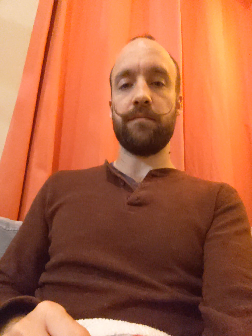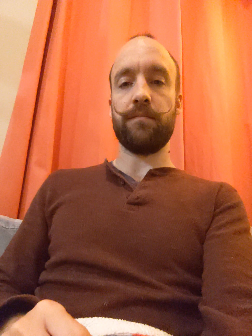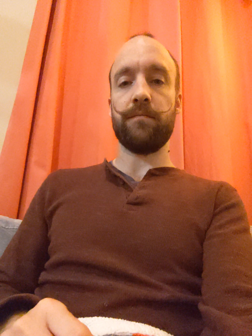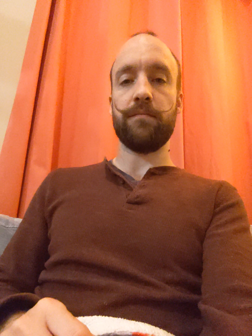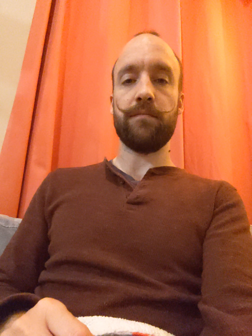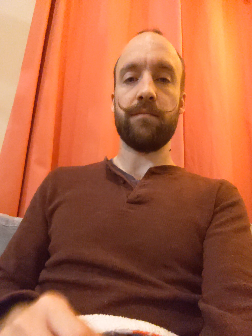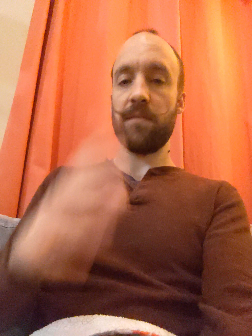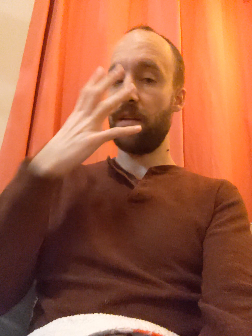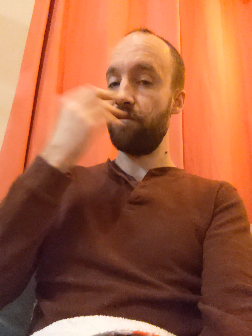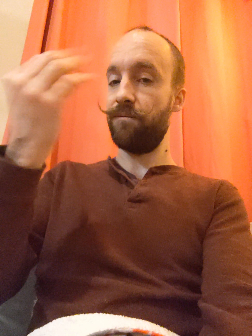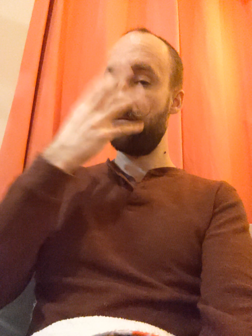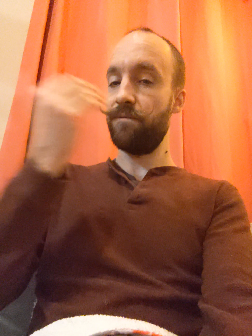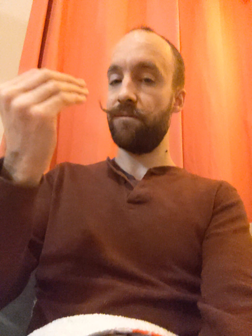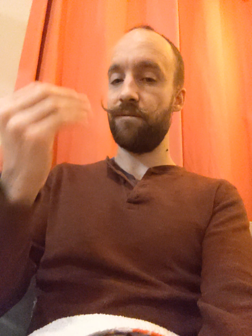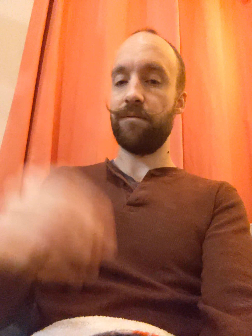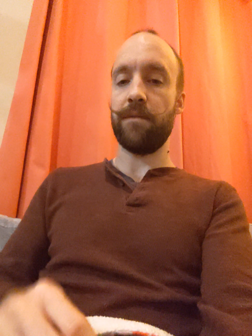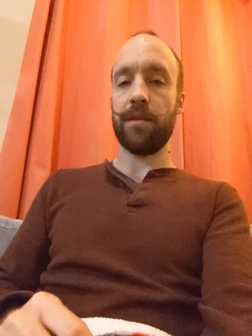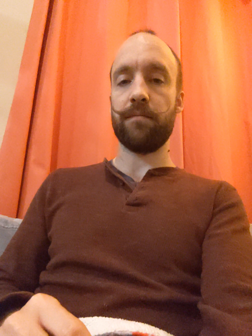wolf